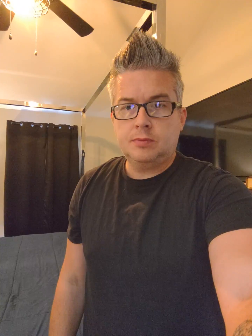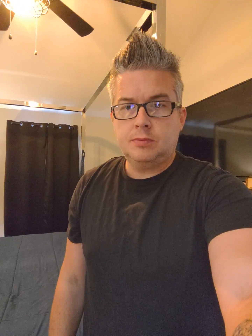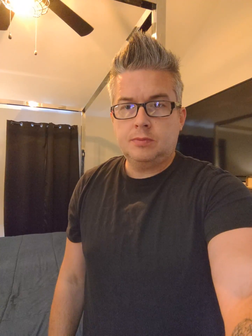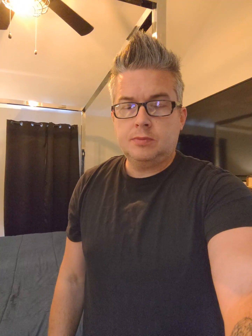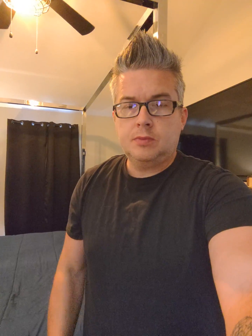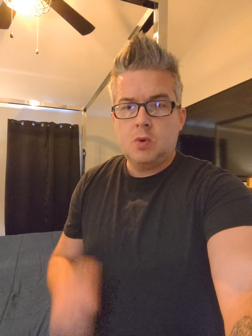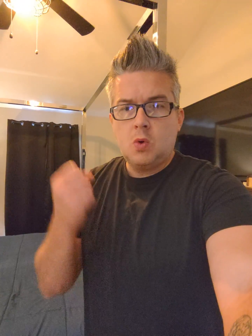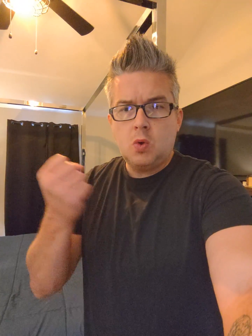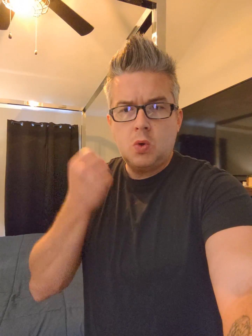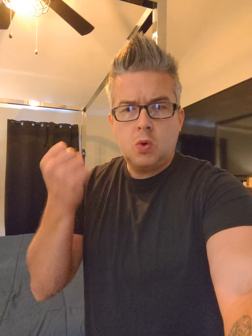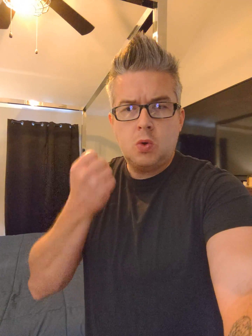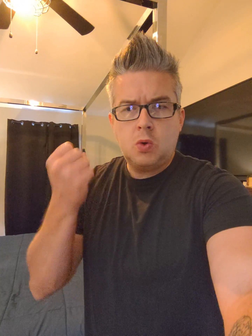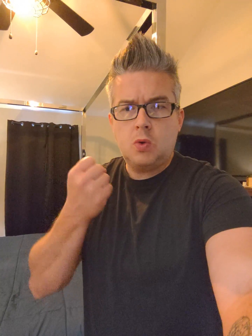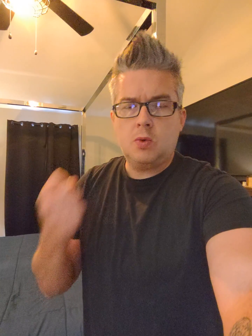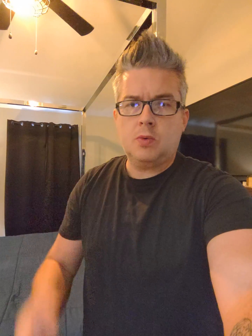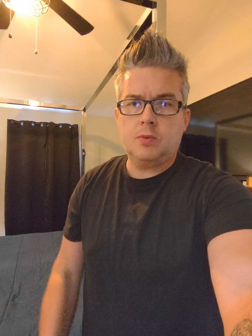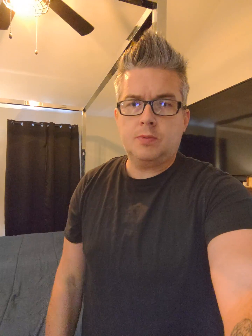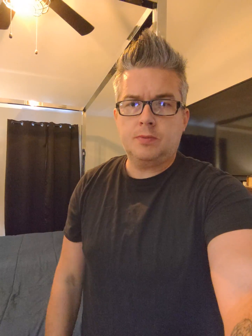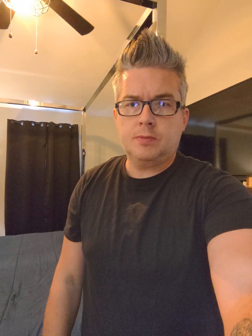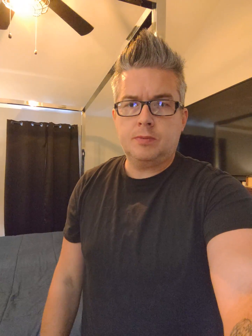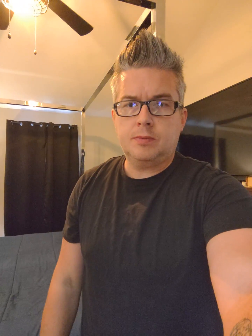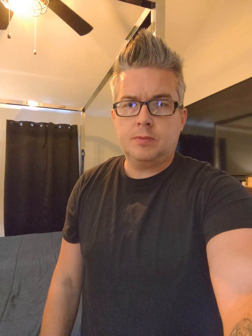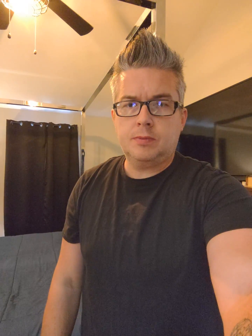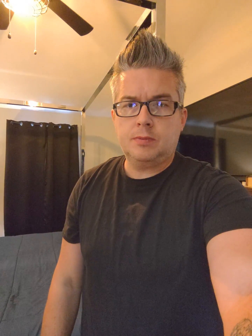hold